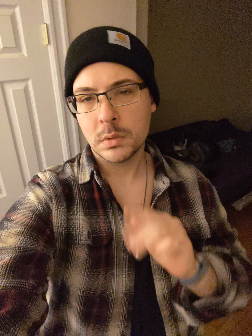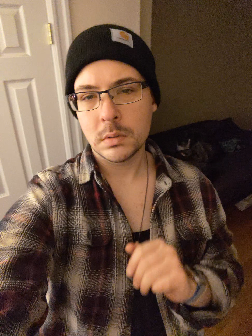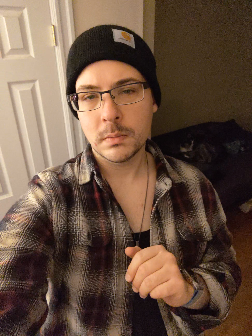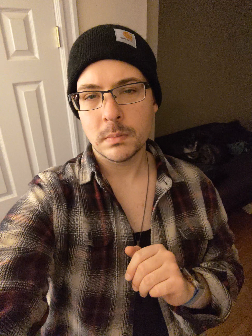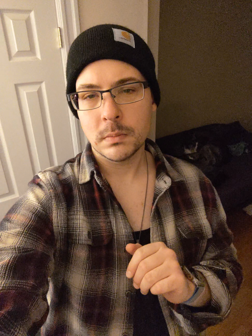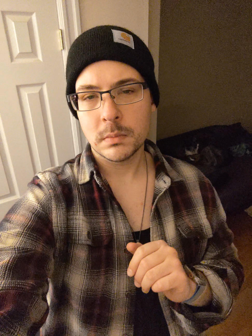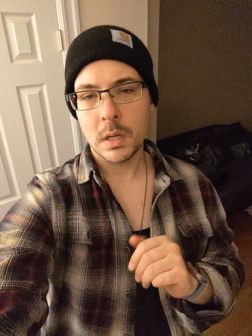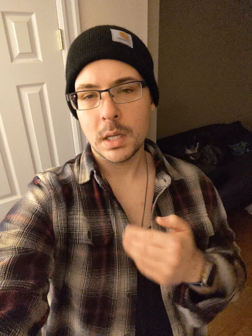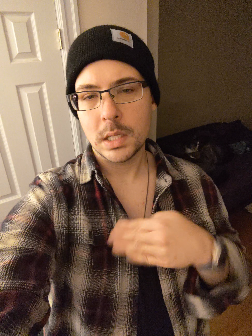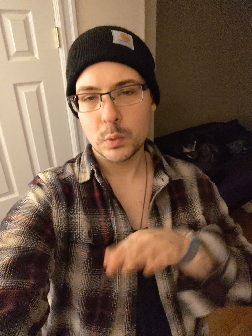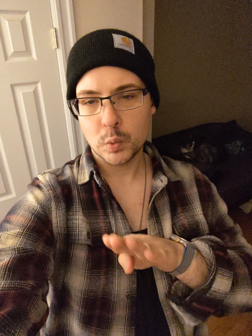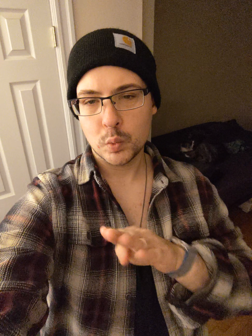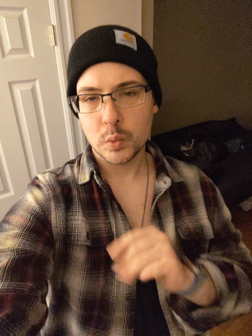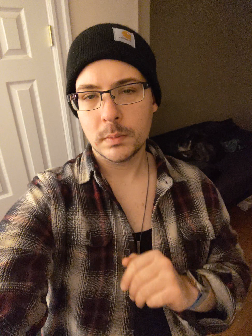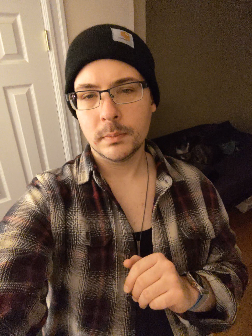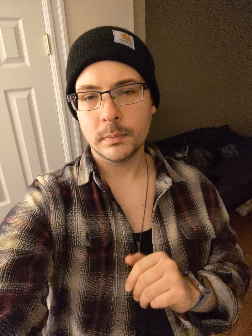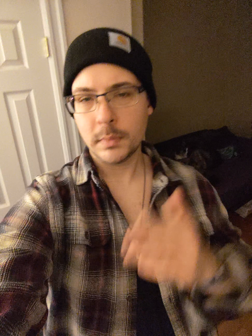into